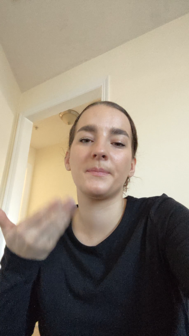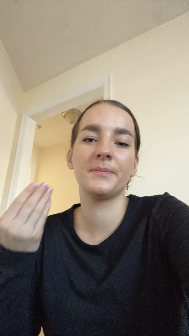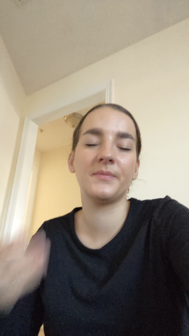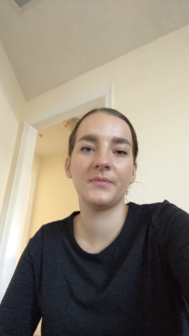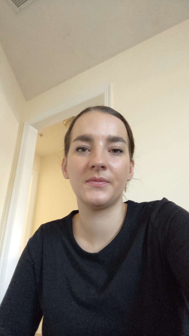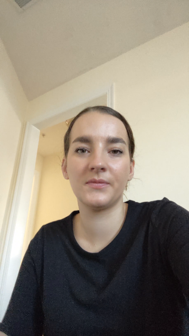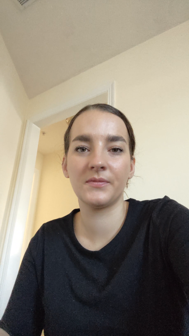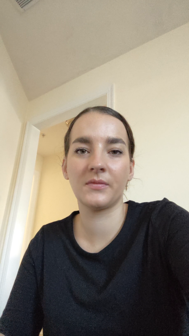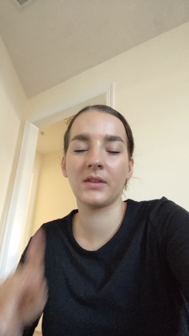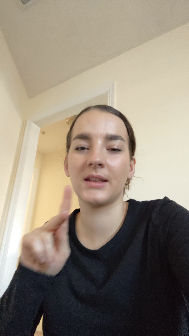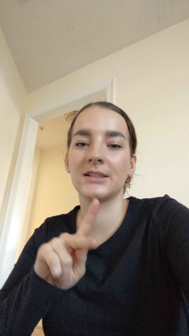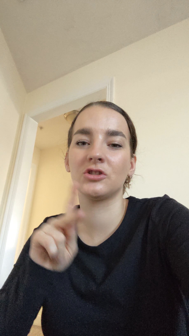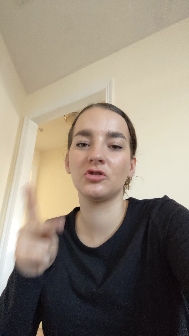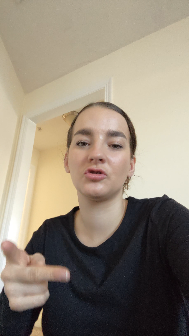kitchen